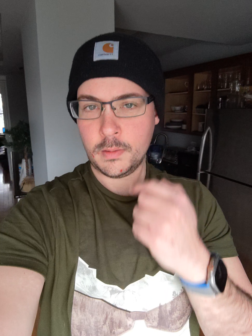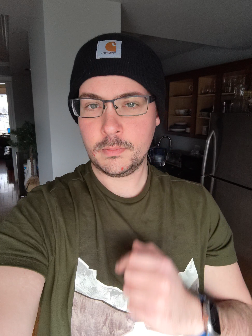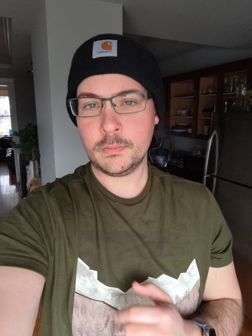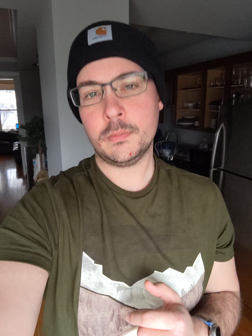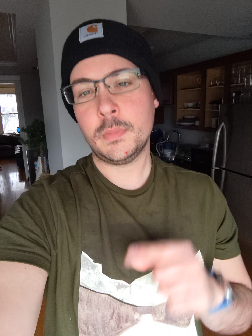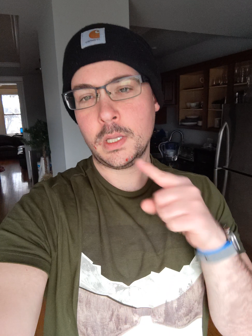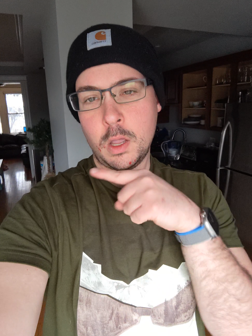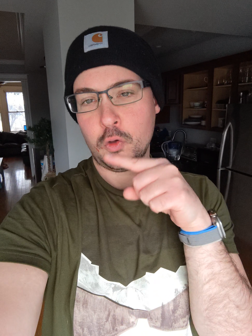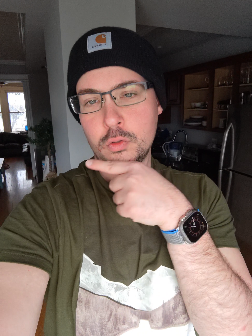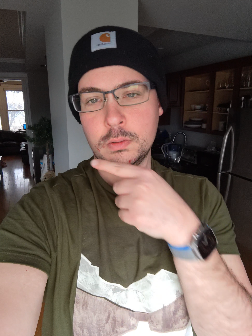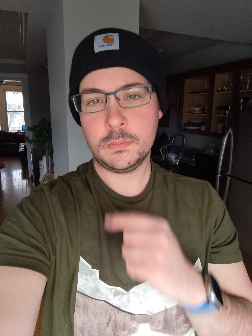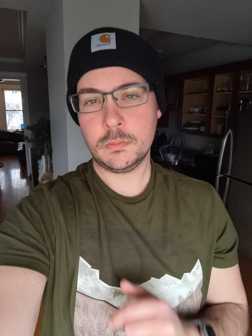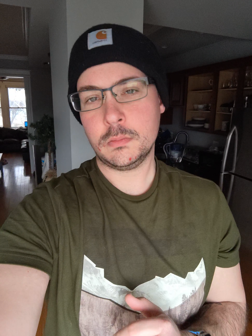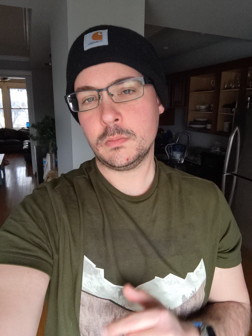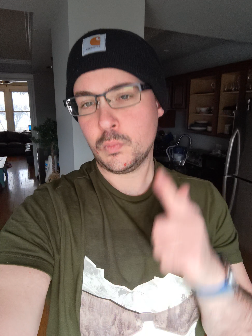carrot